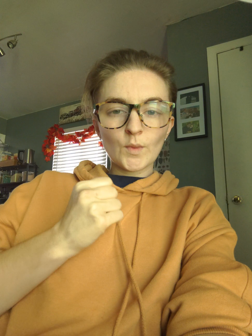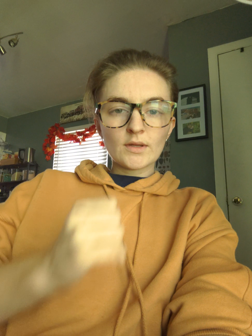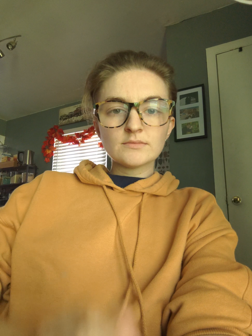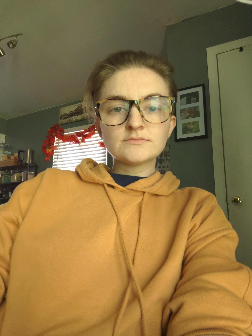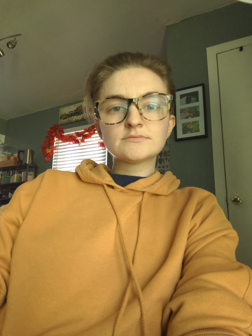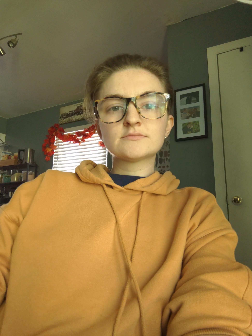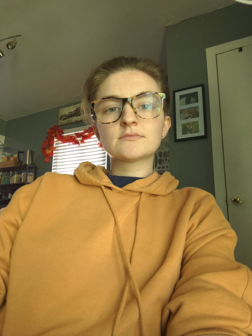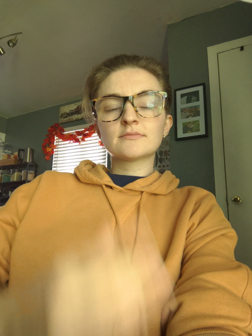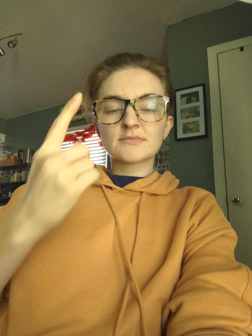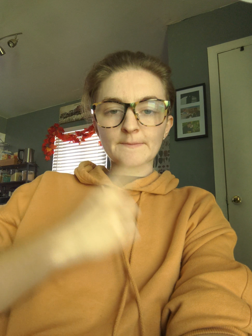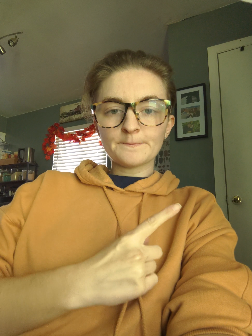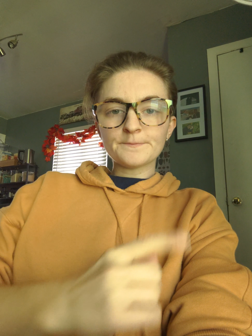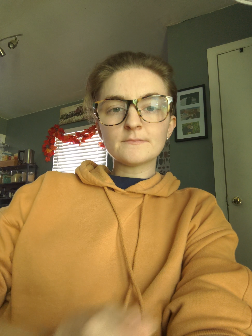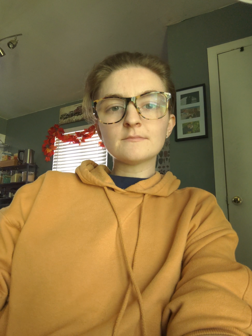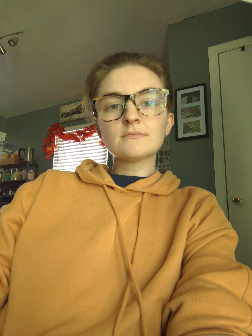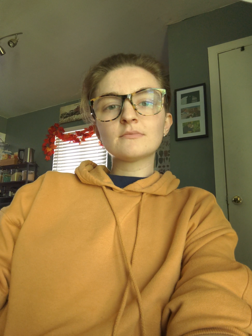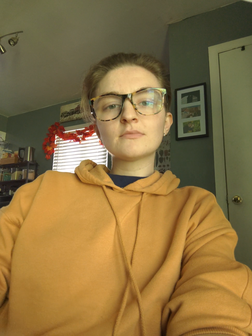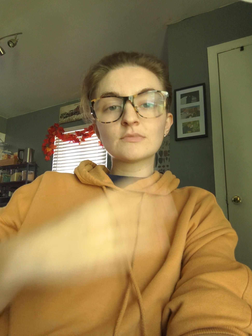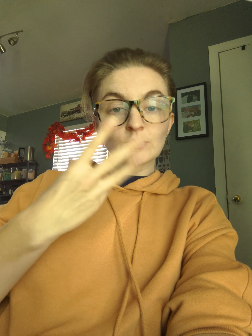day